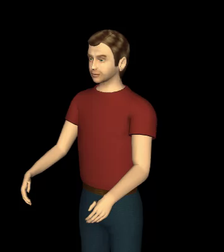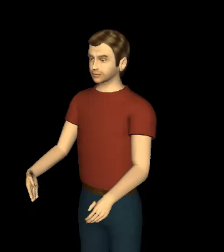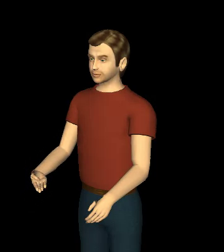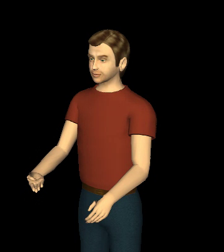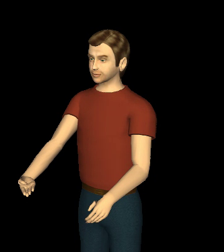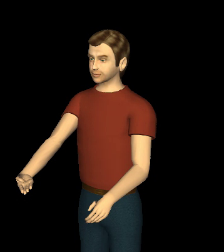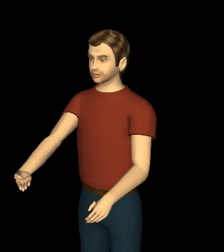أم